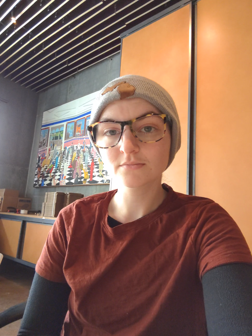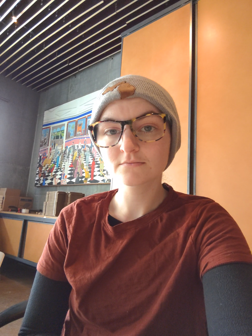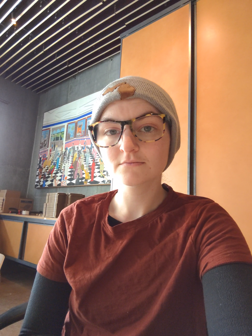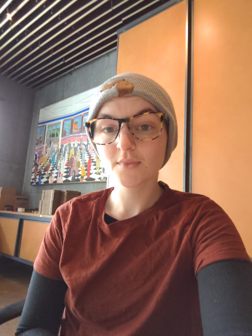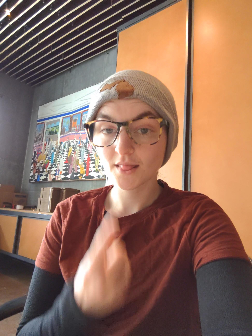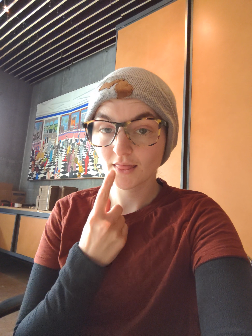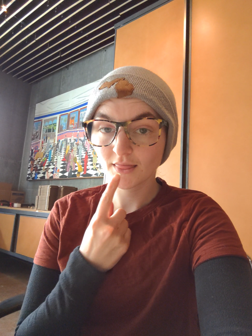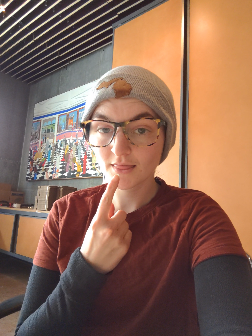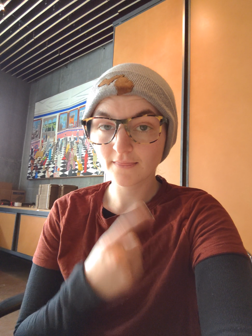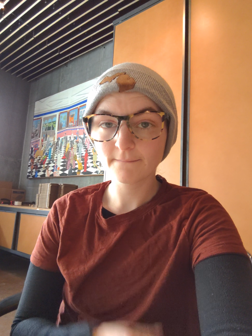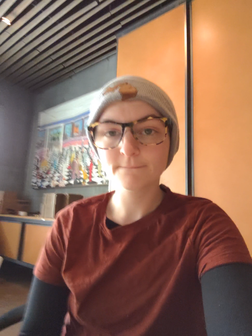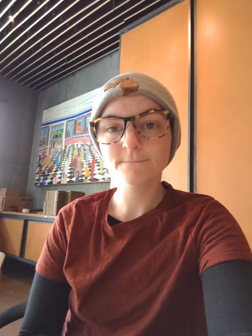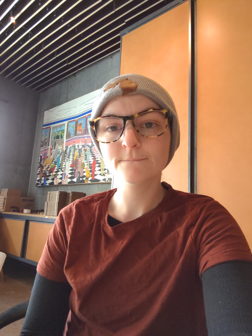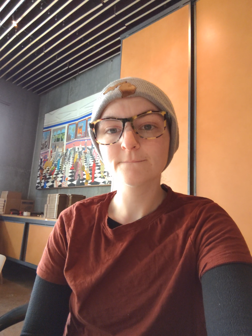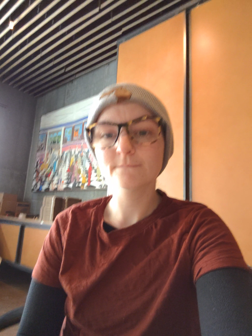tongue